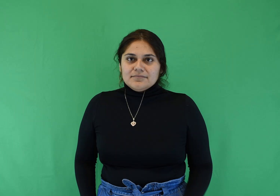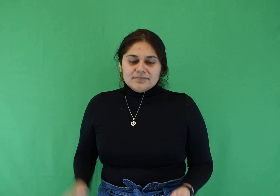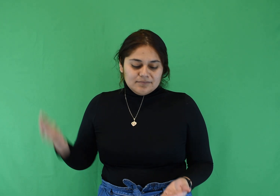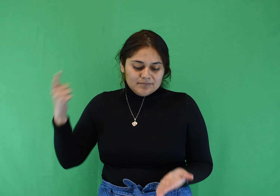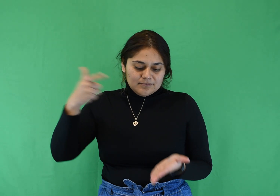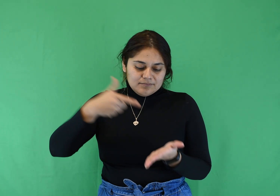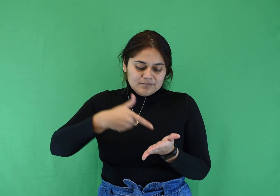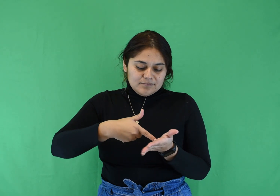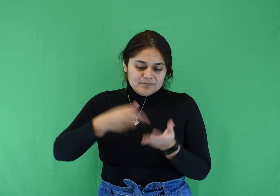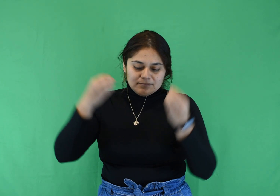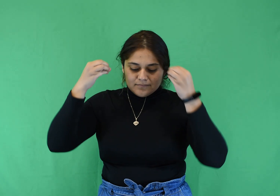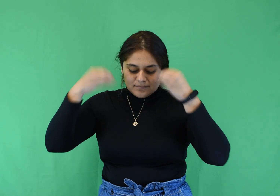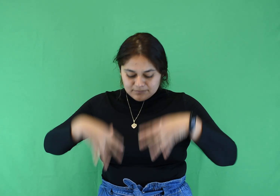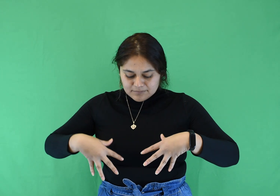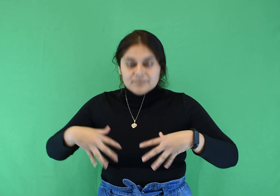perder